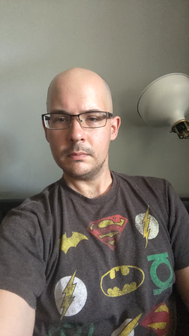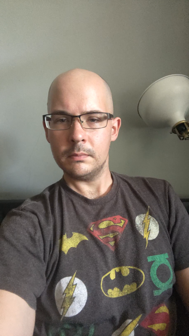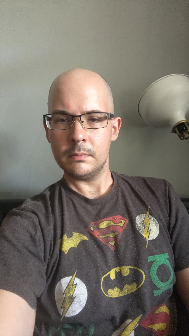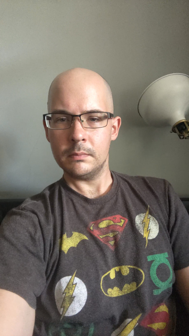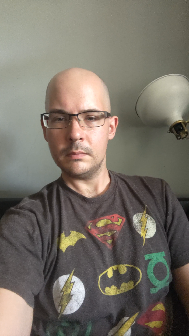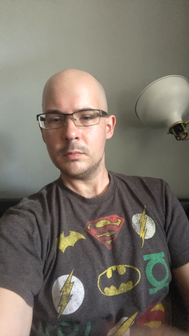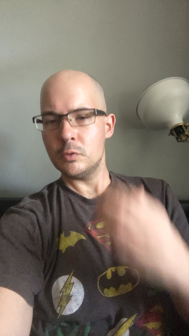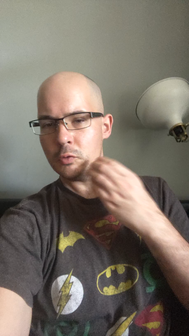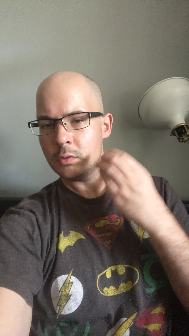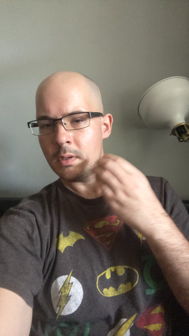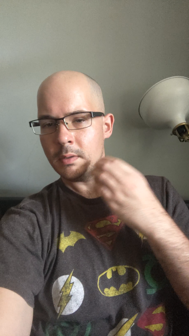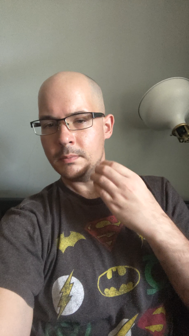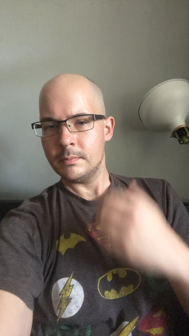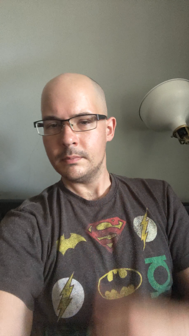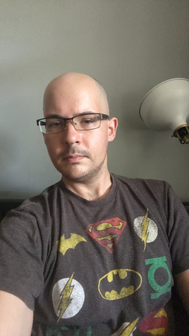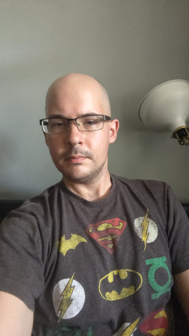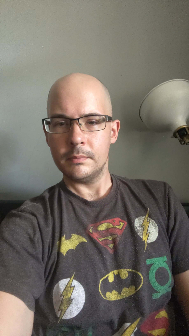shake